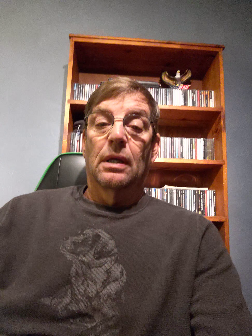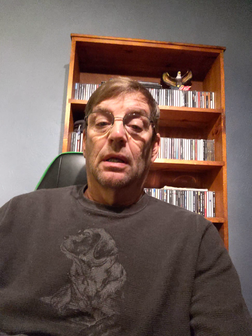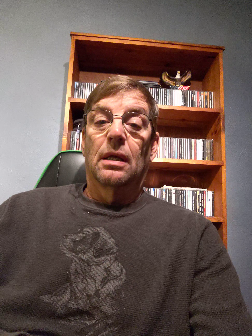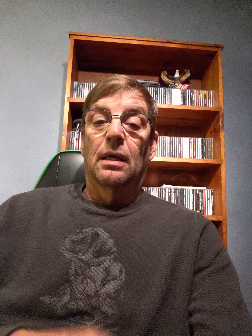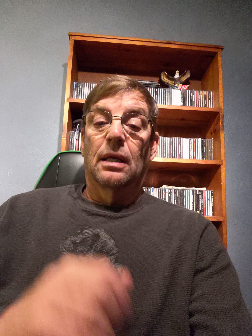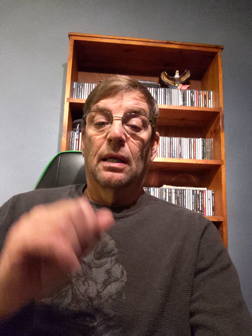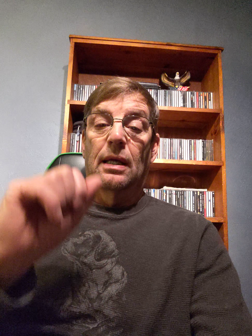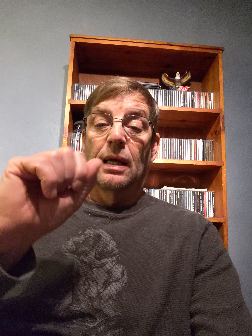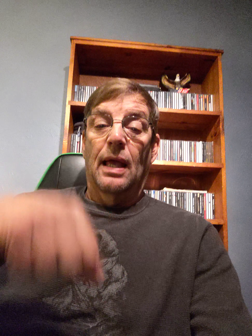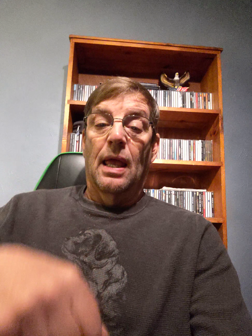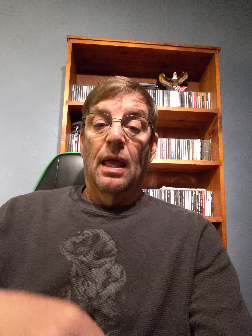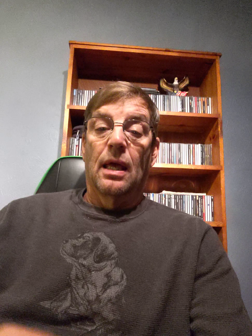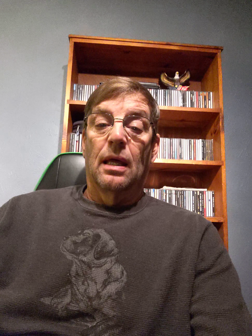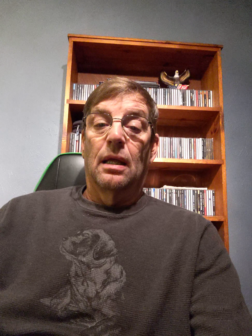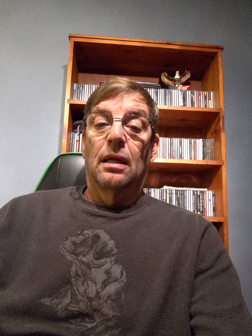can